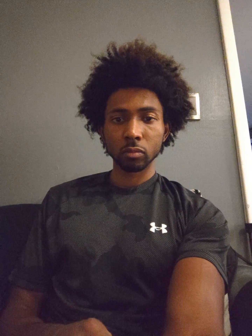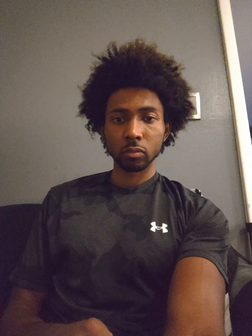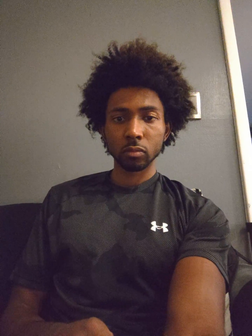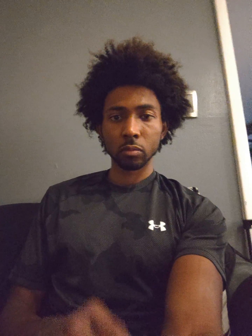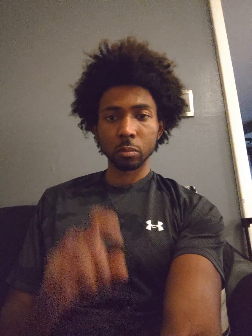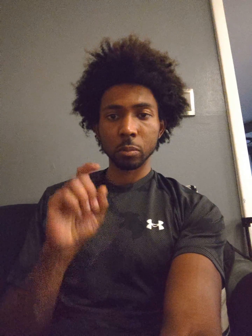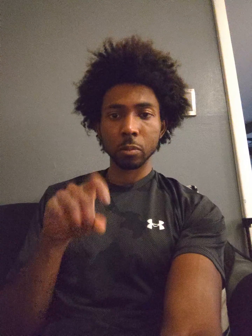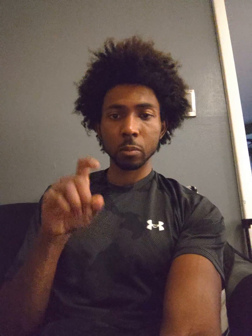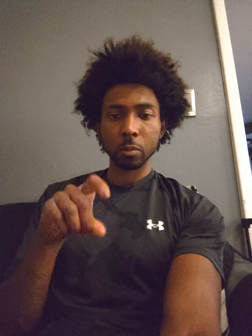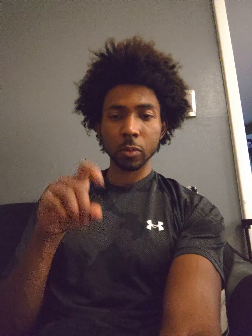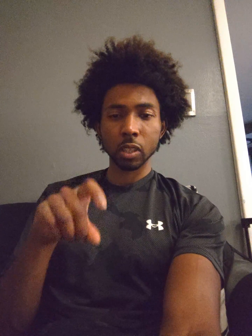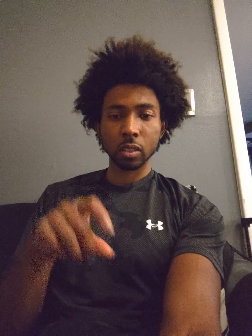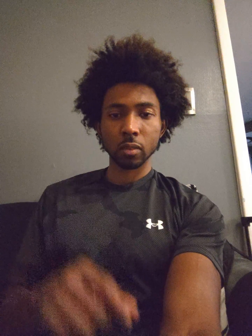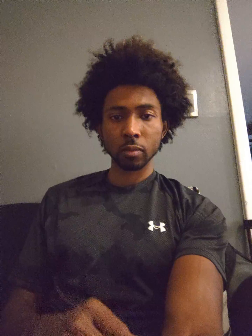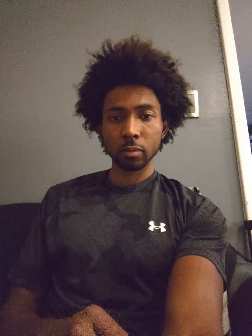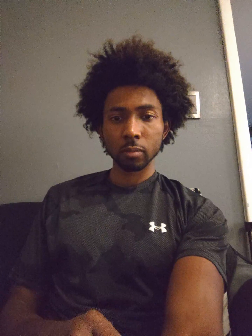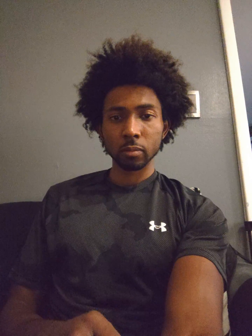should